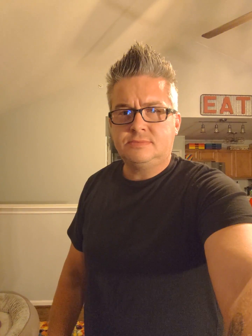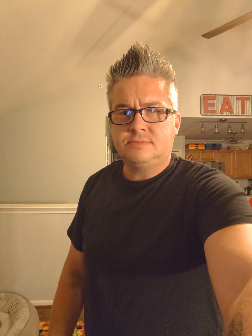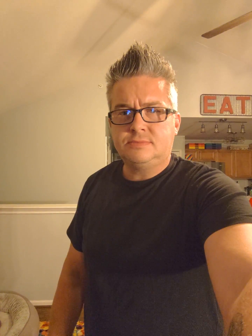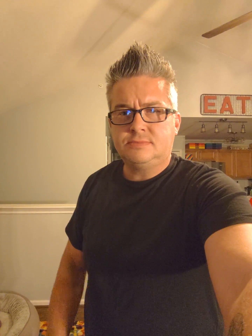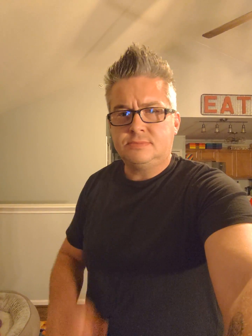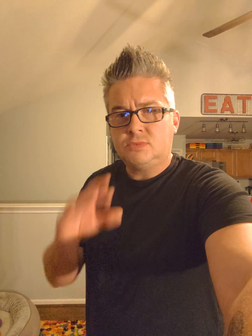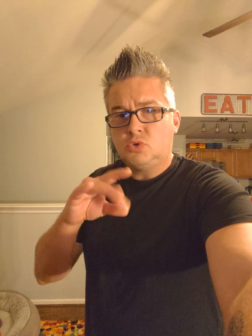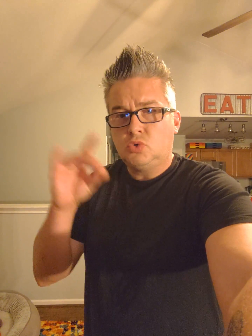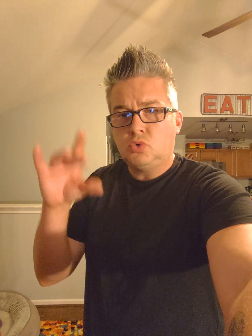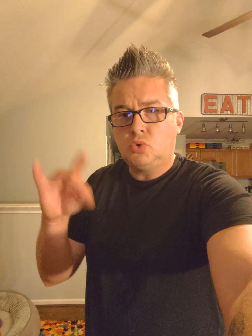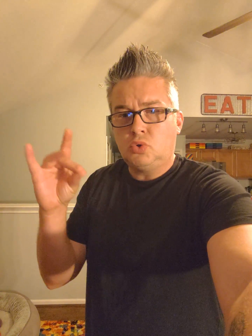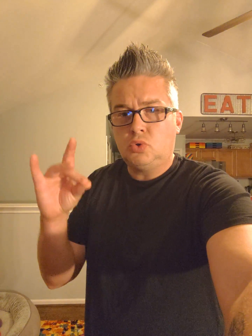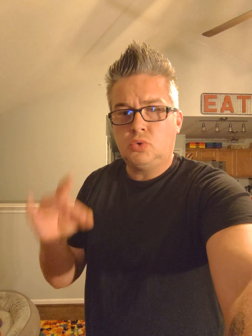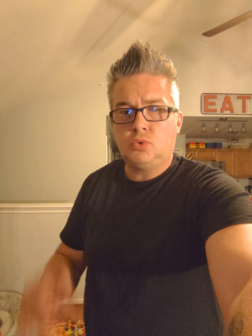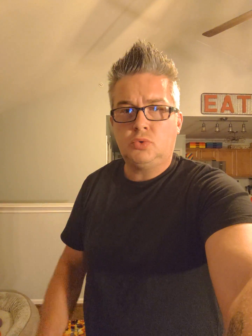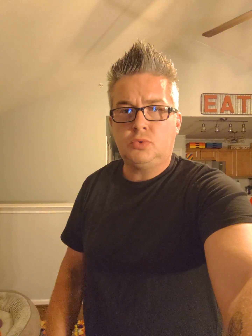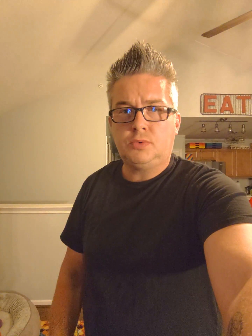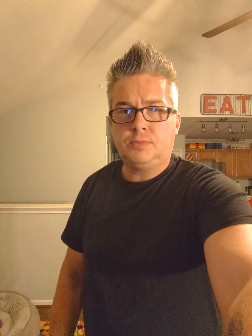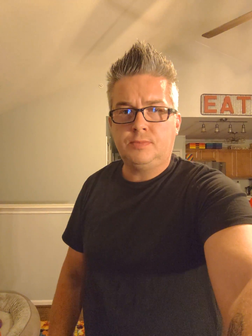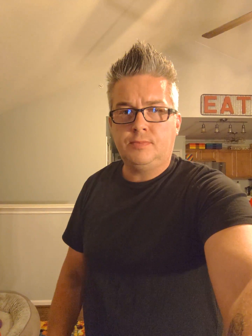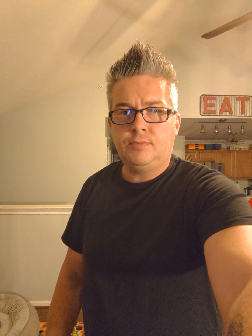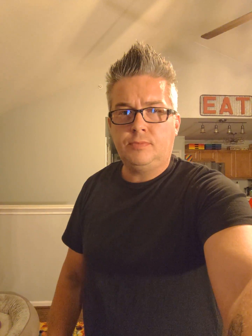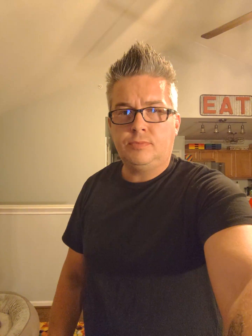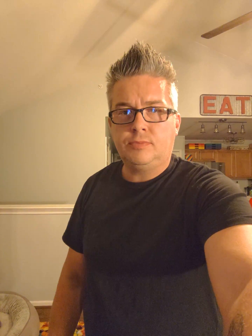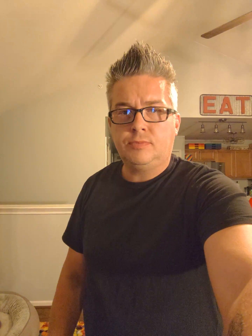choose